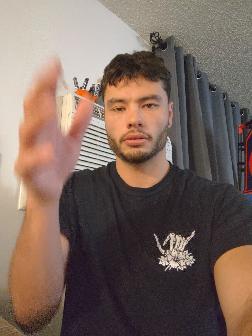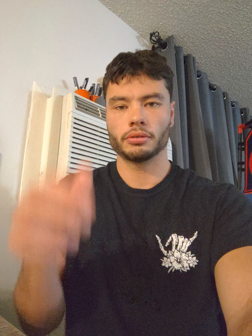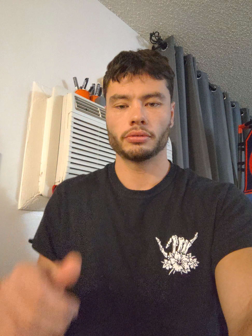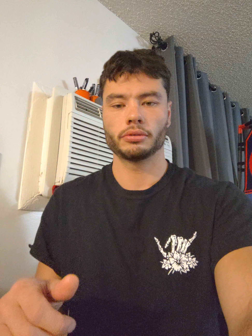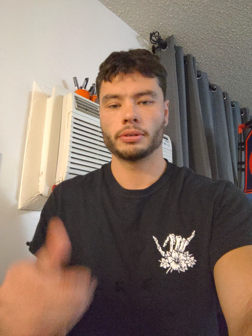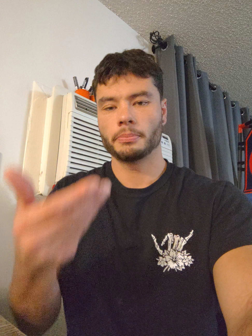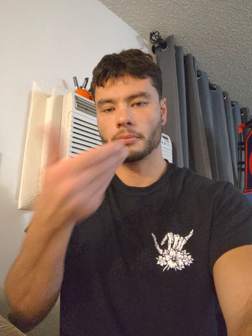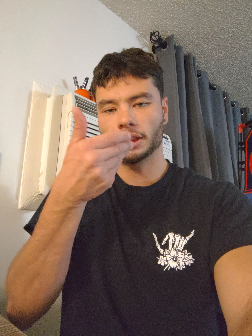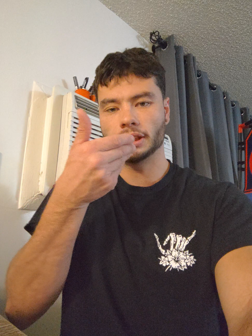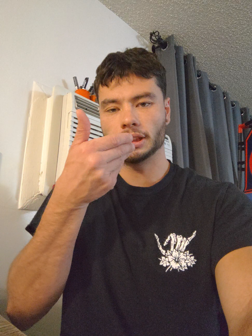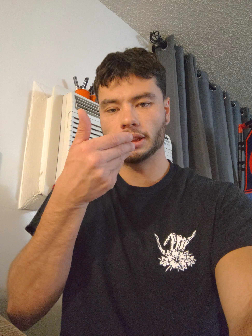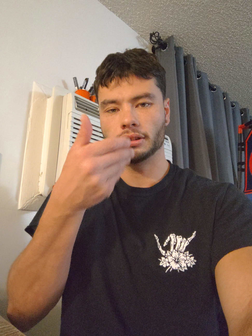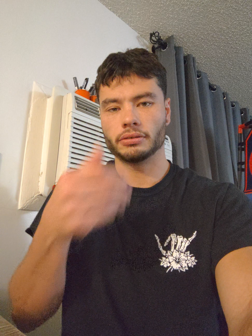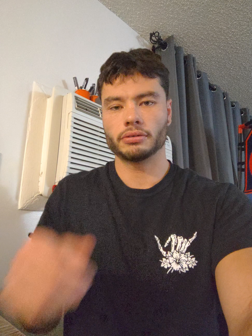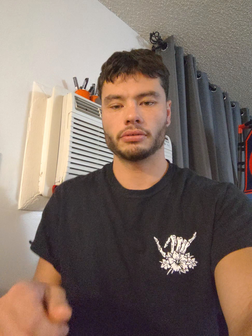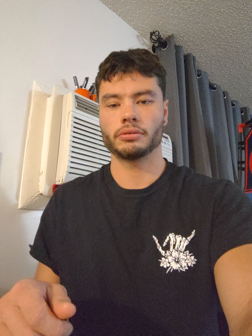pizza